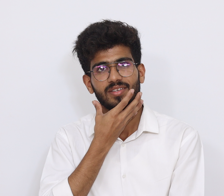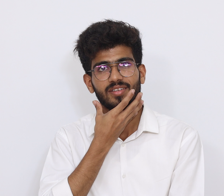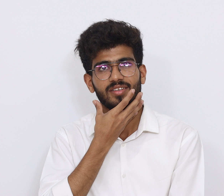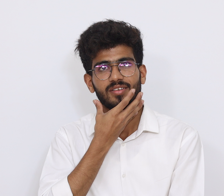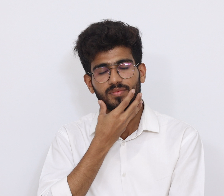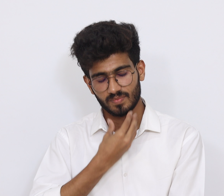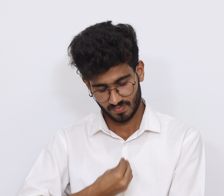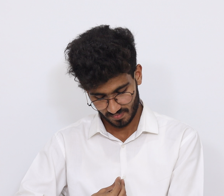sad